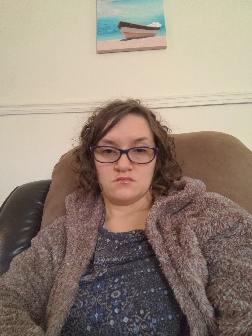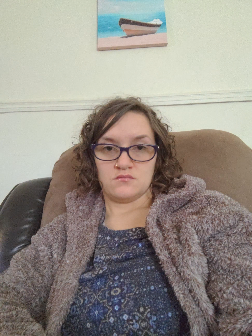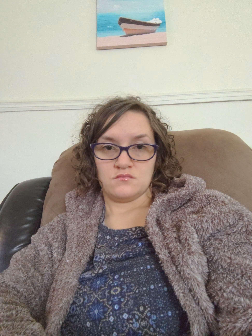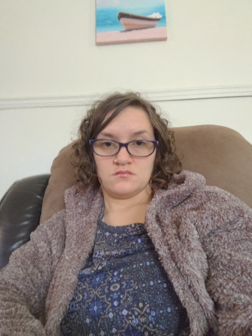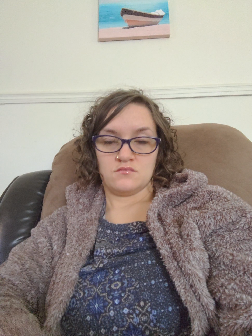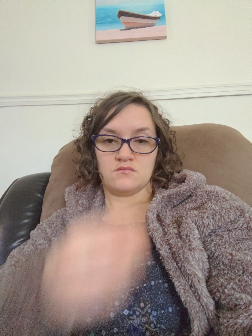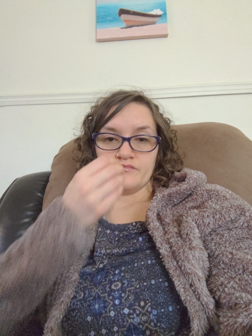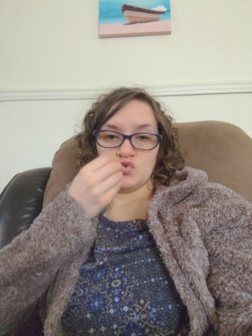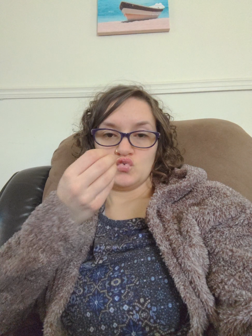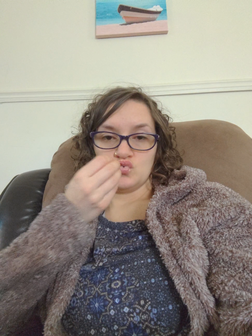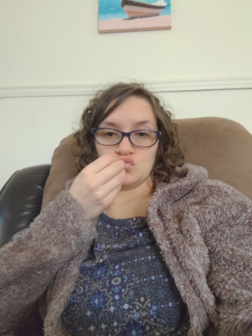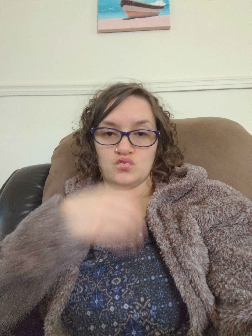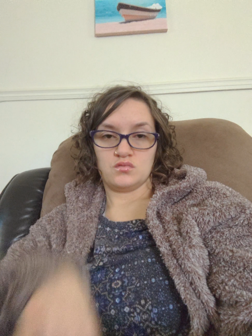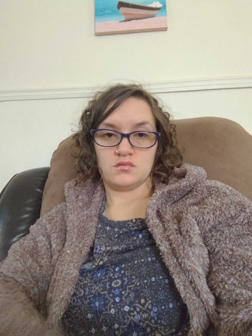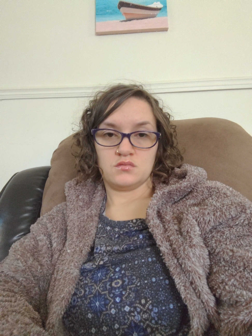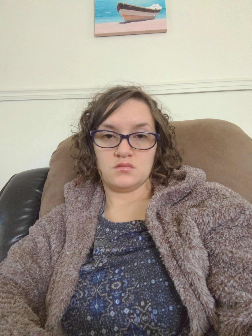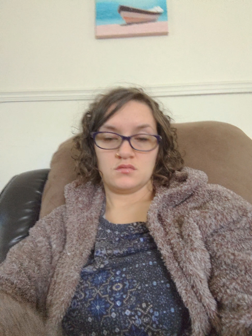food